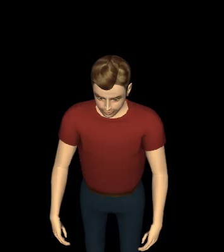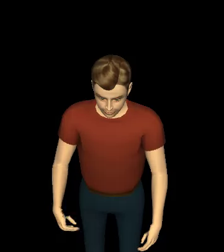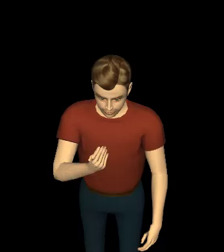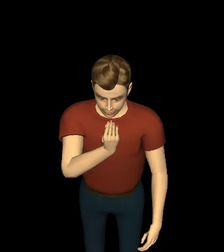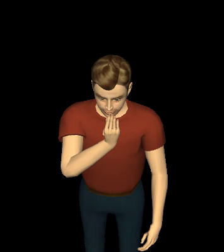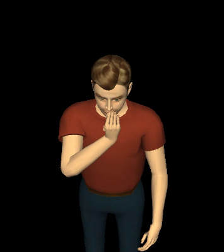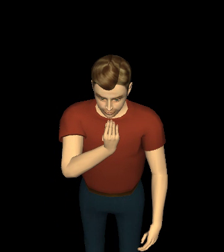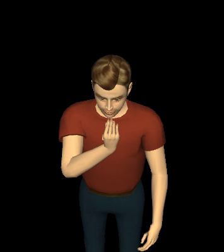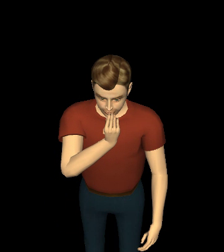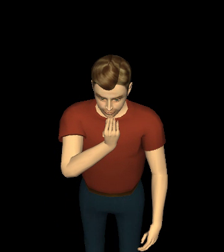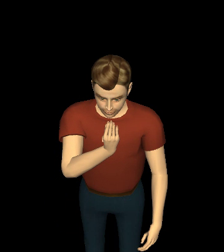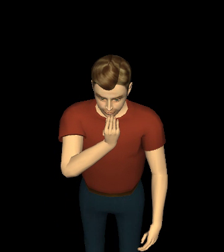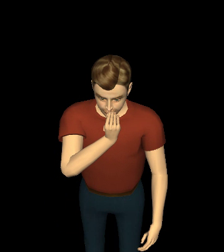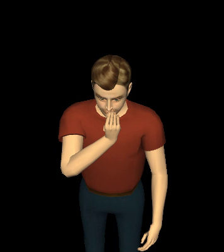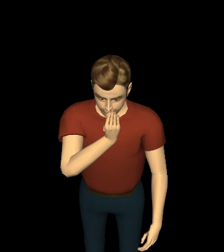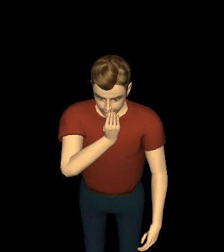وجبة